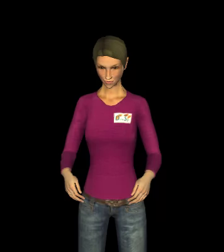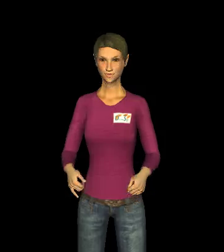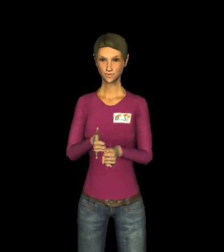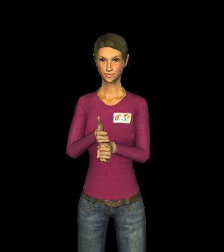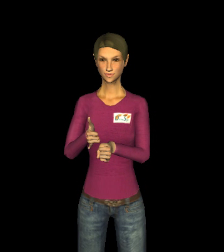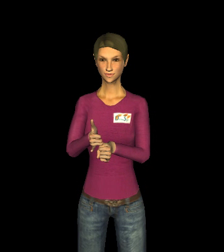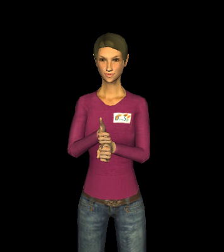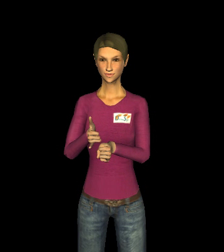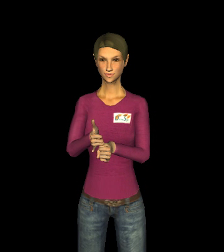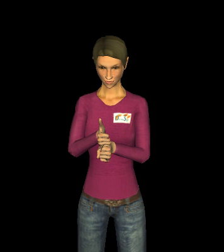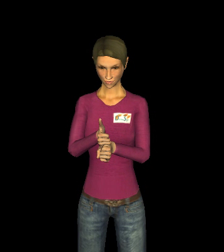قهوة